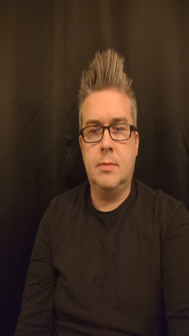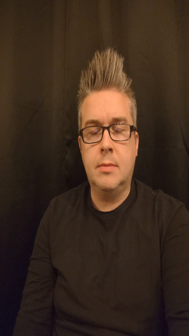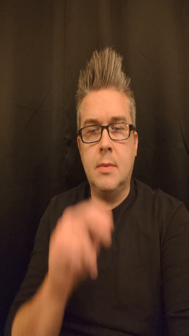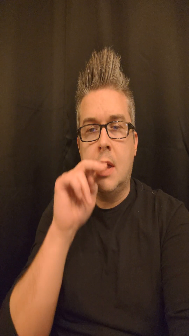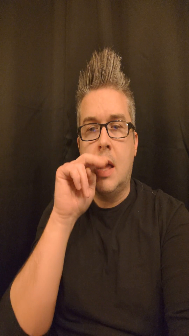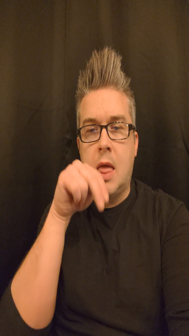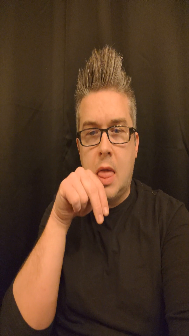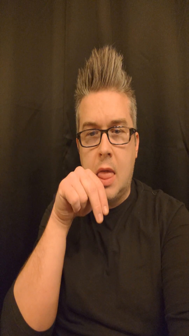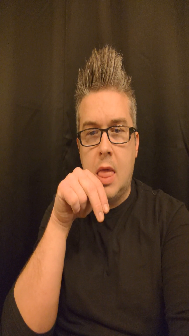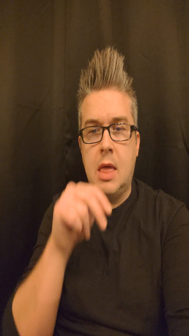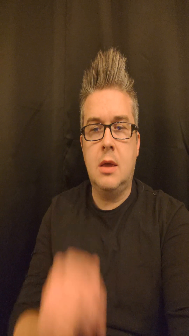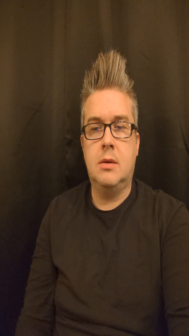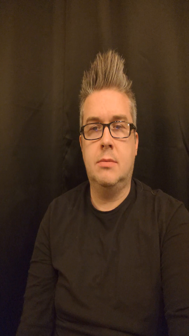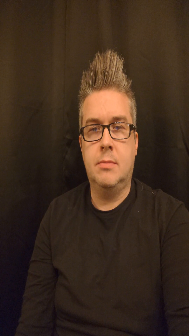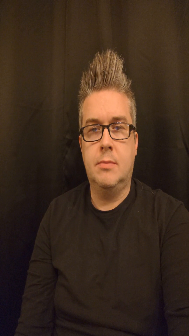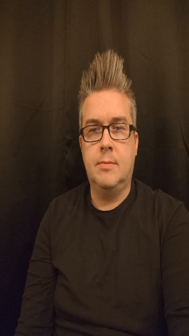tongue